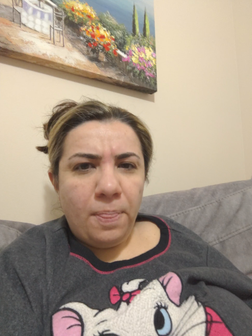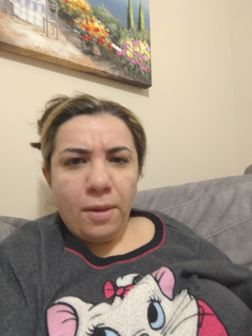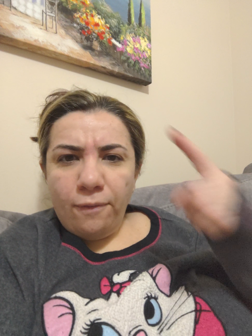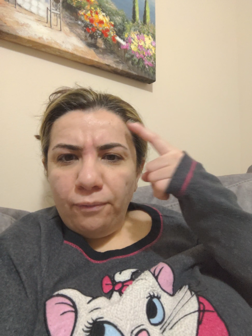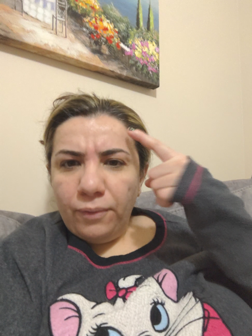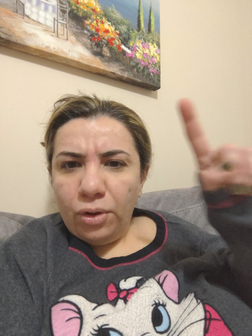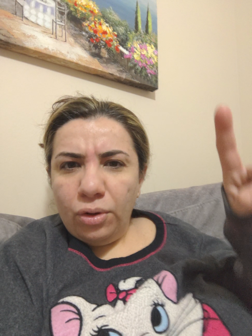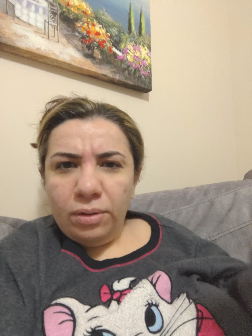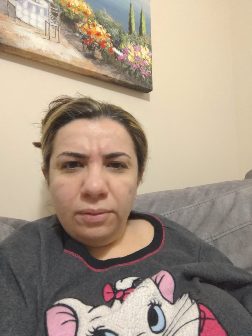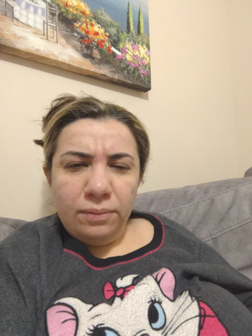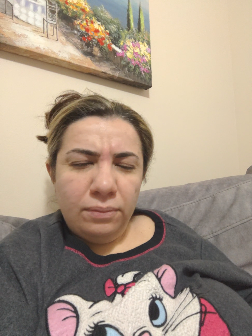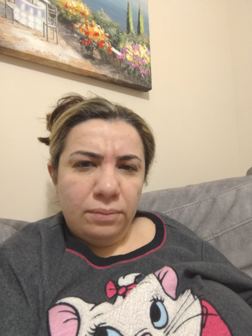for